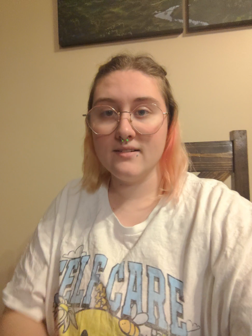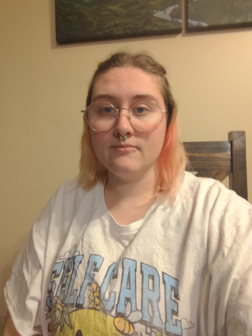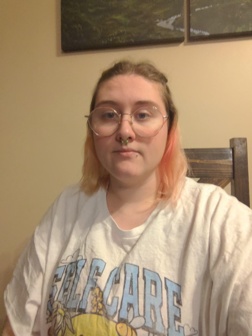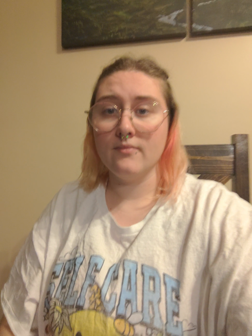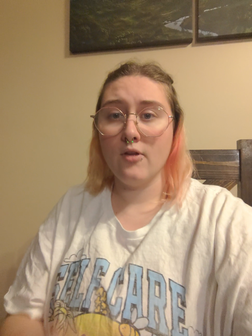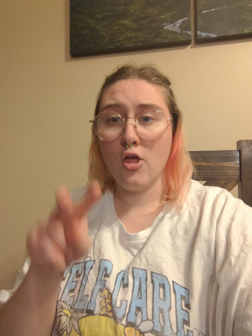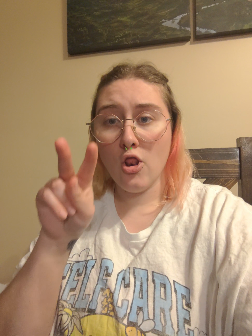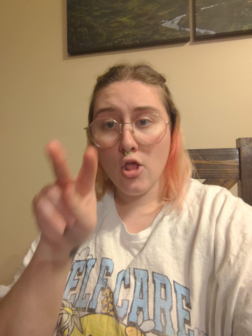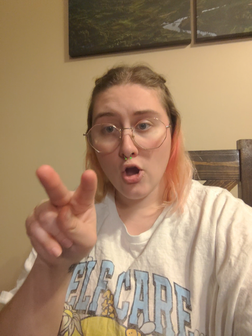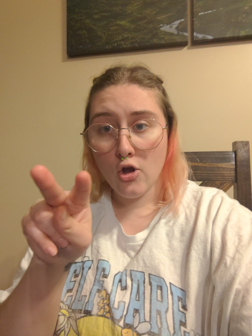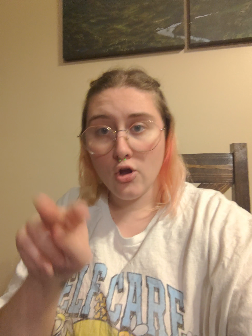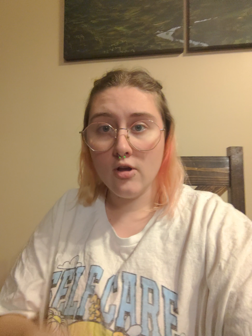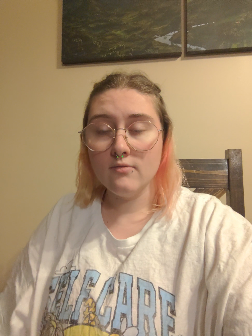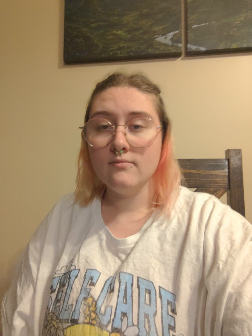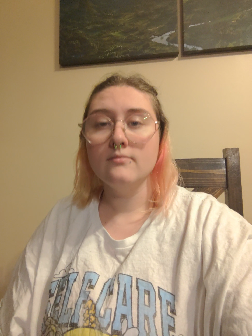look